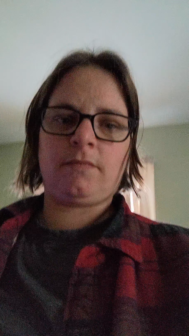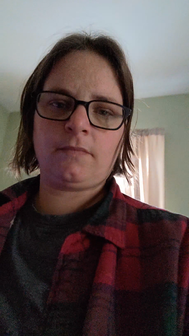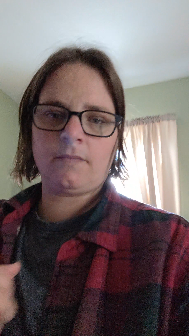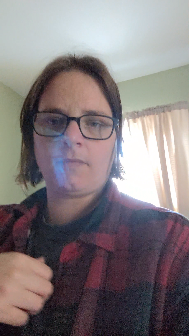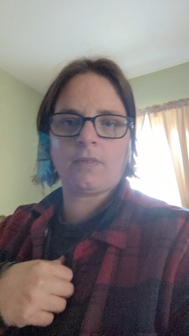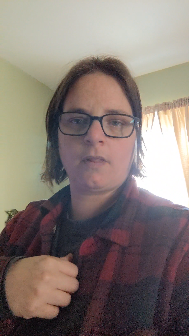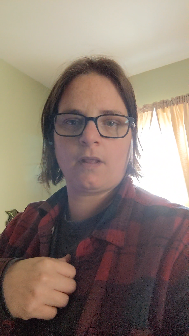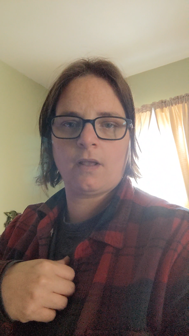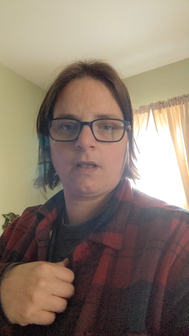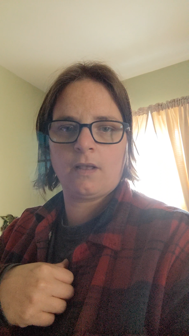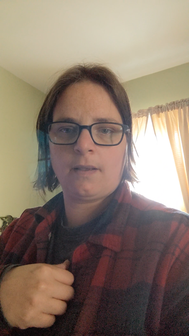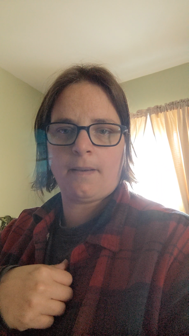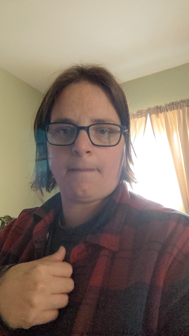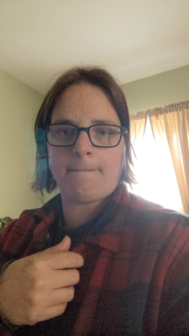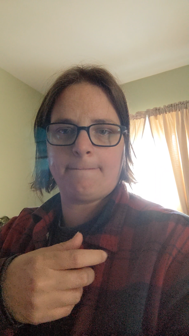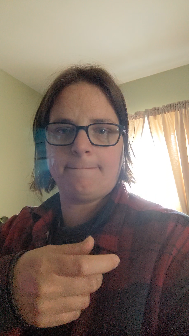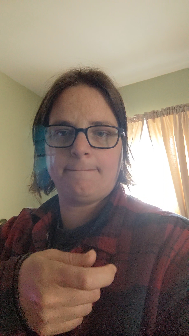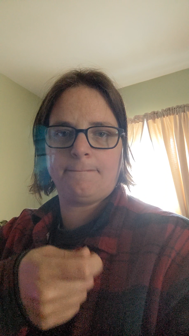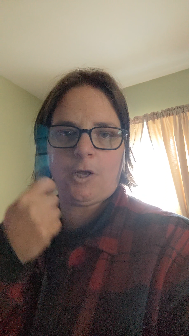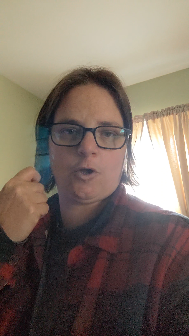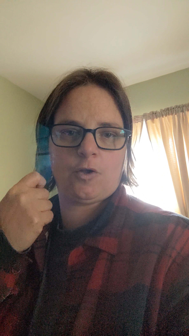pull